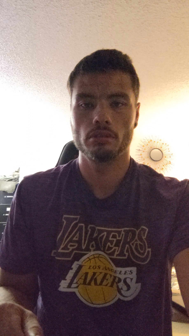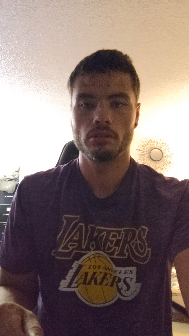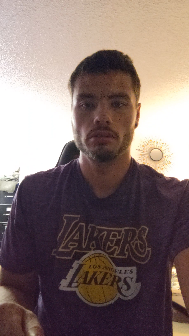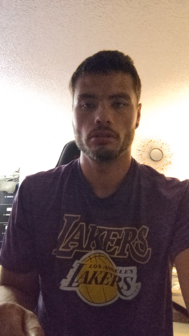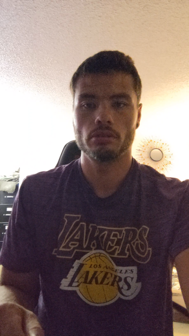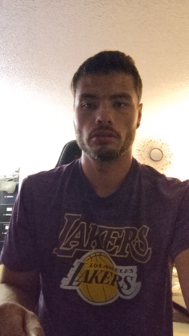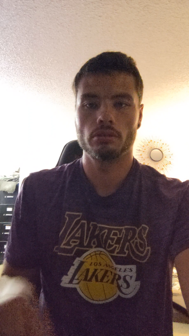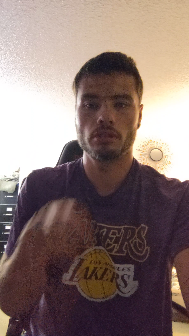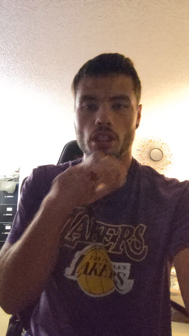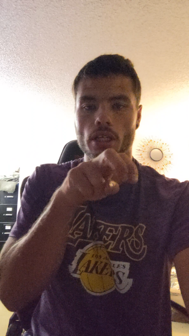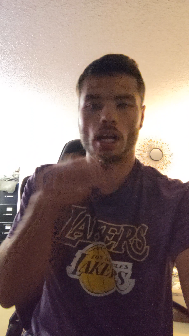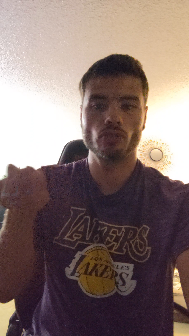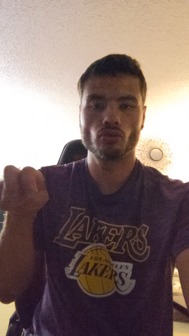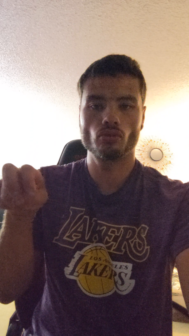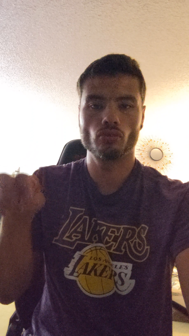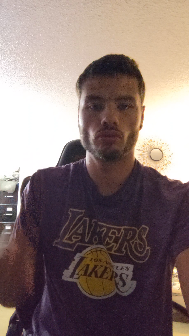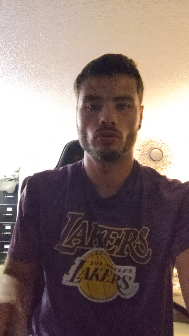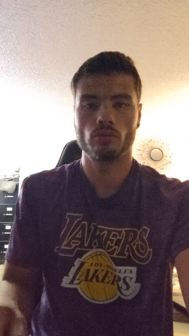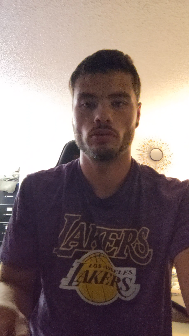couch